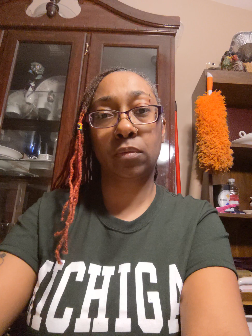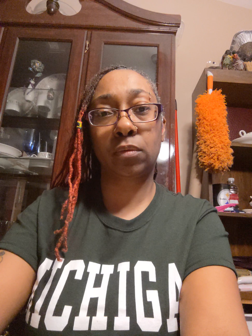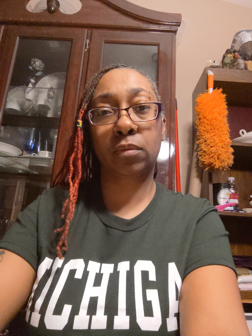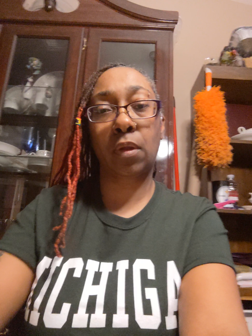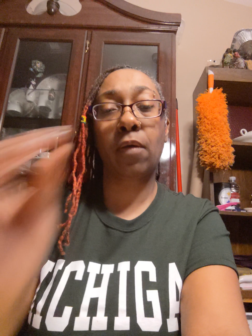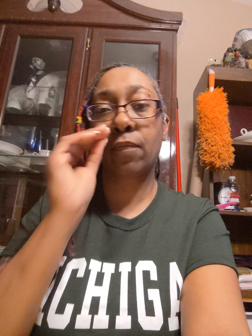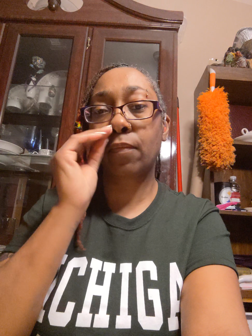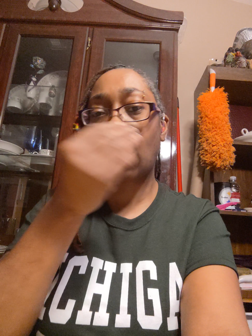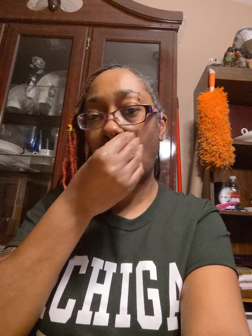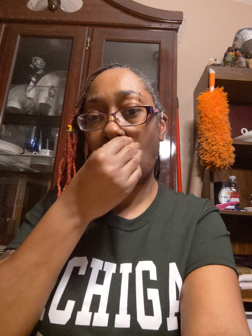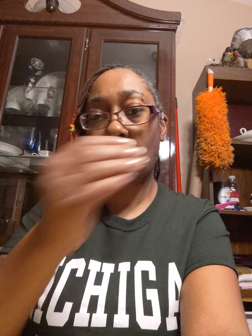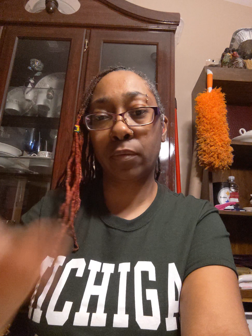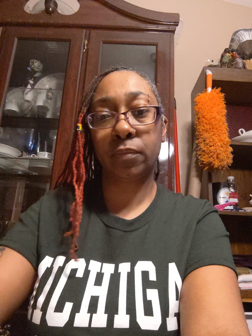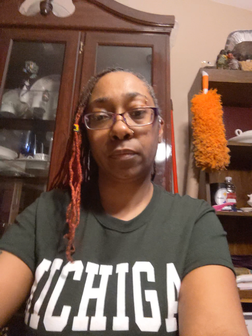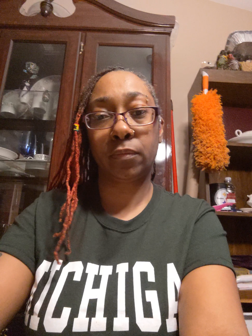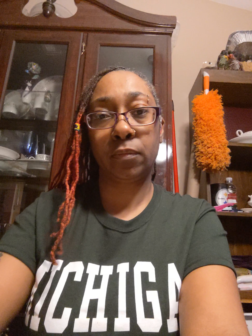flower